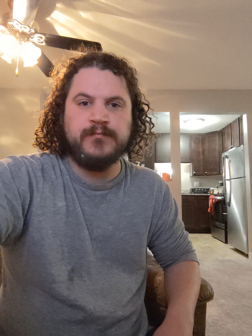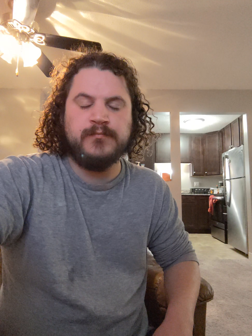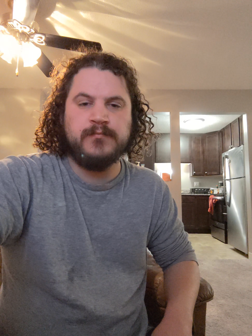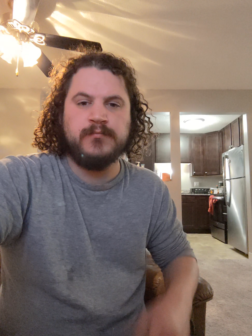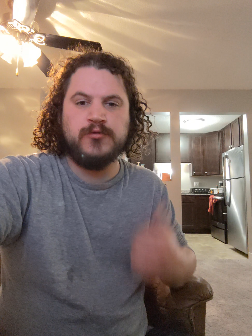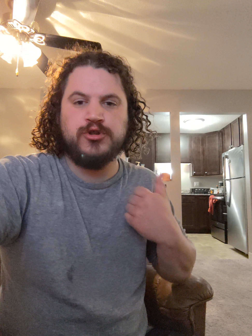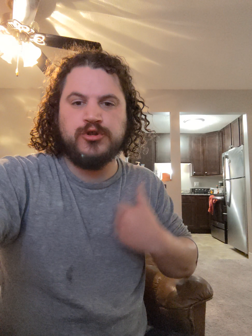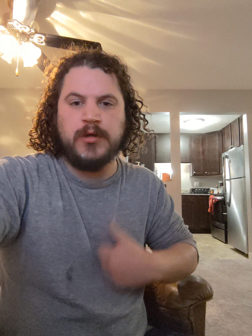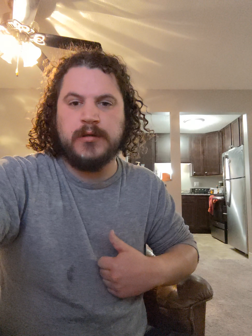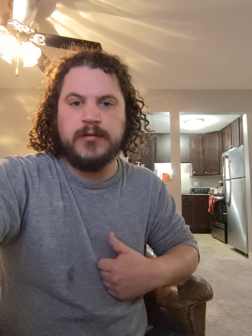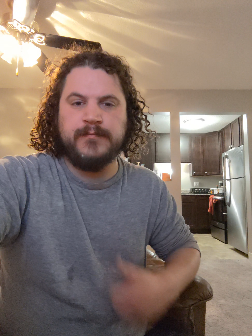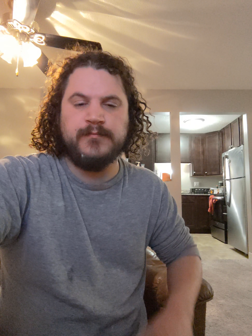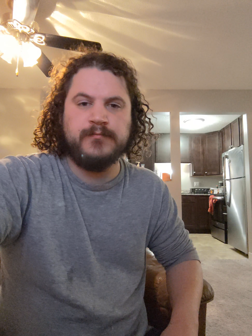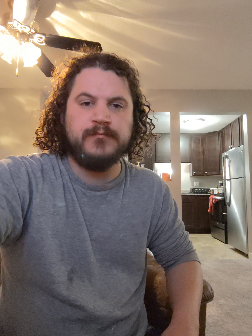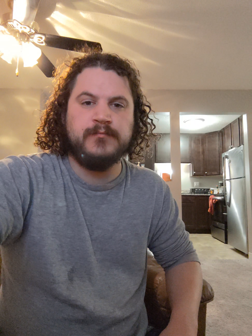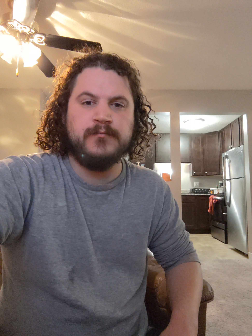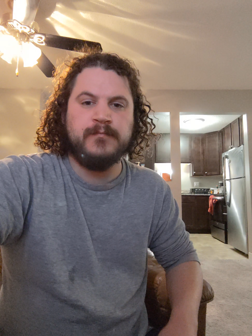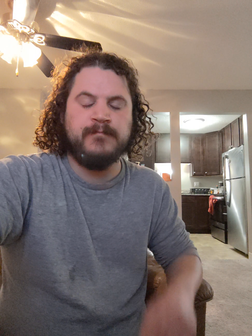jacket